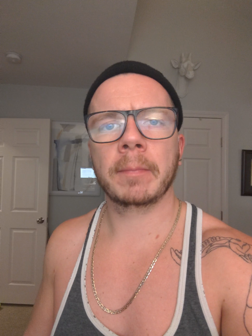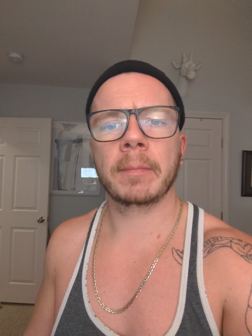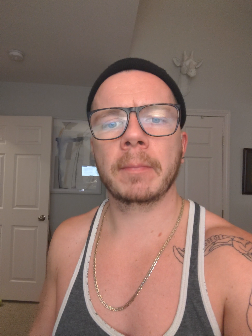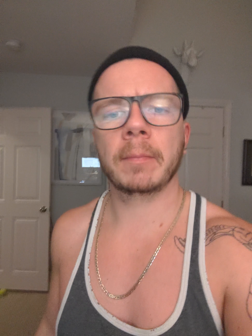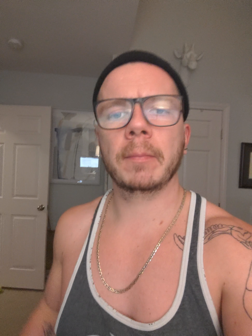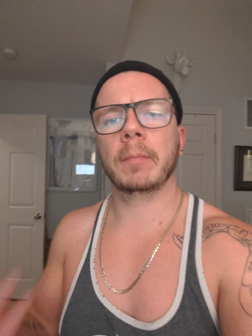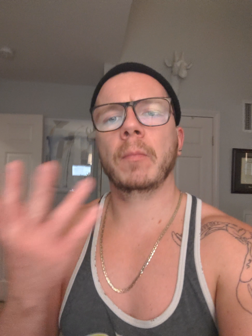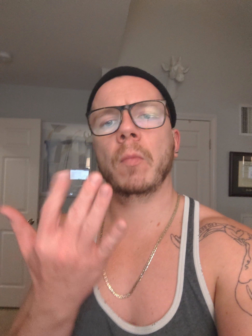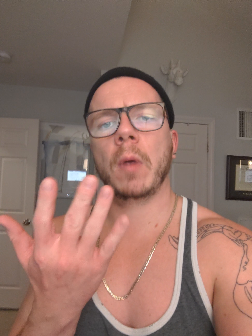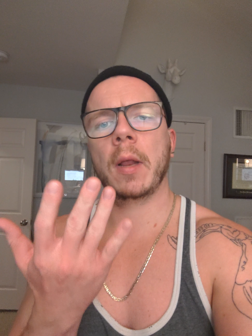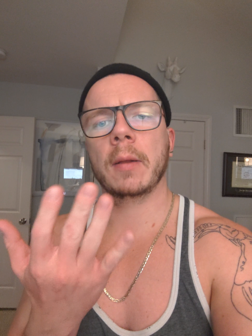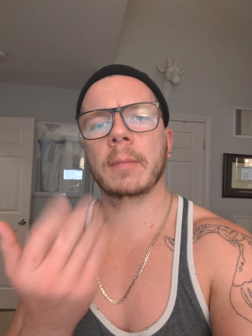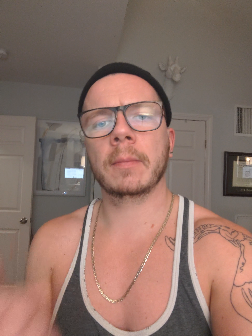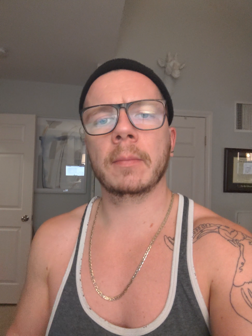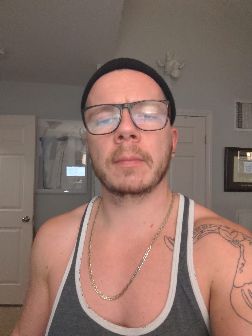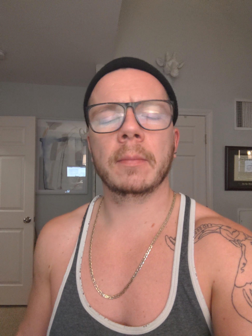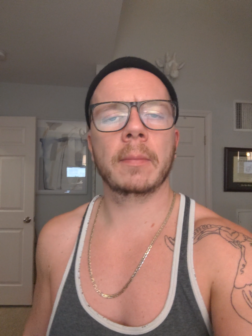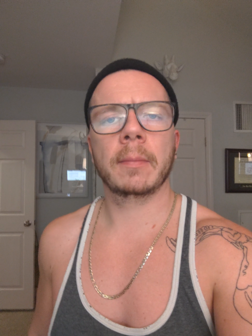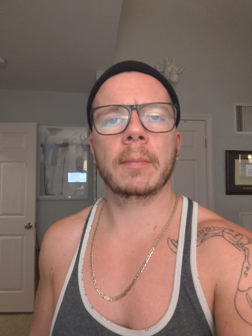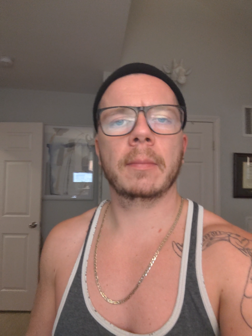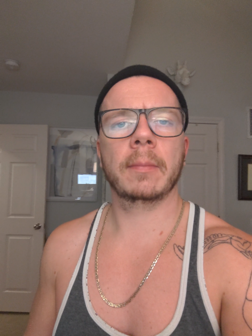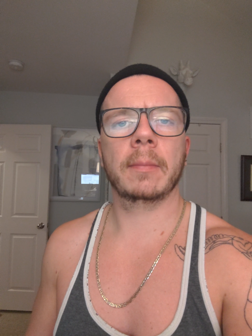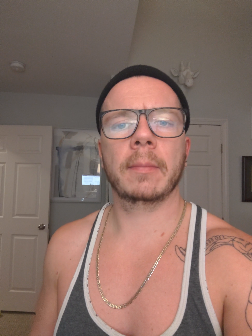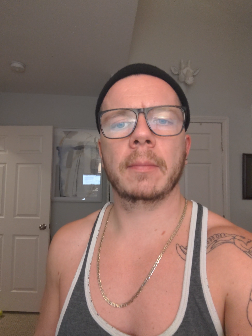wait